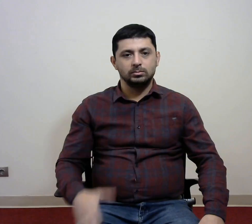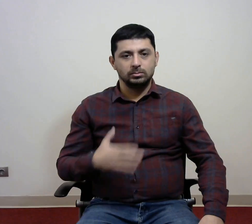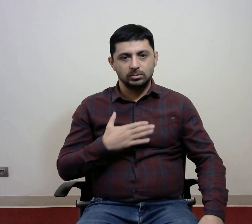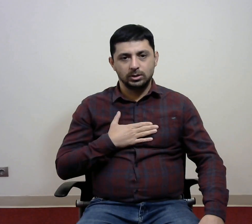mən